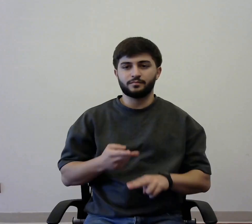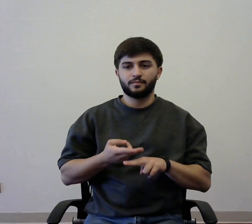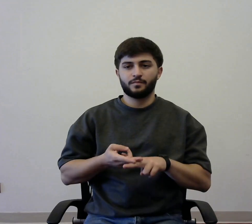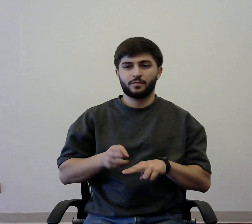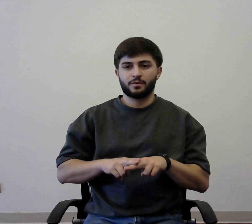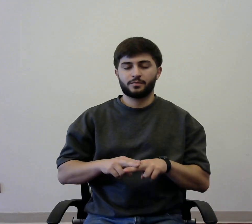bu